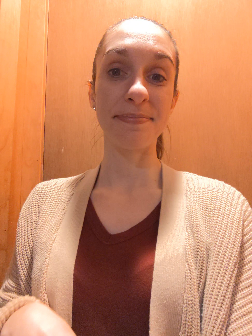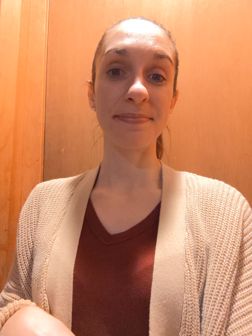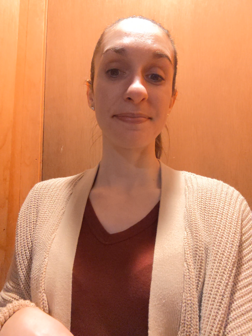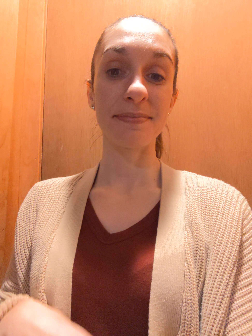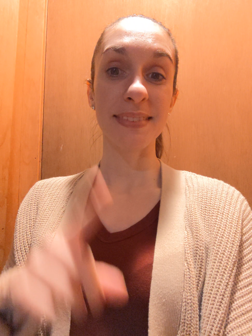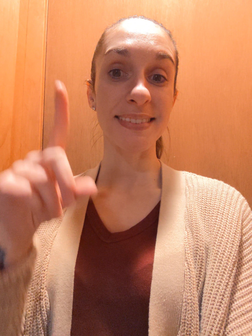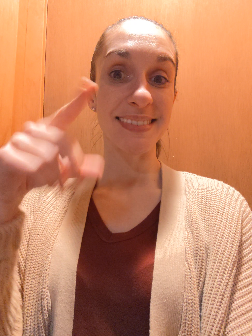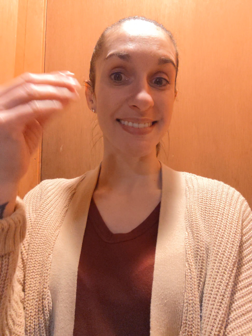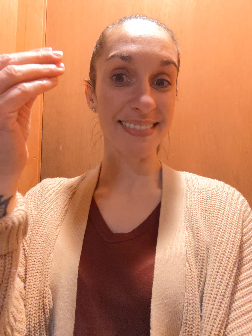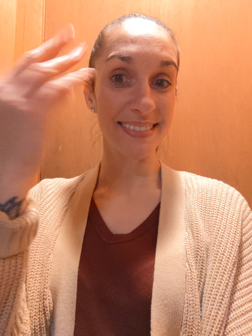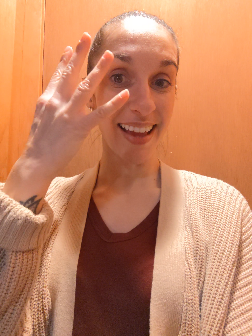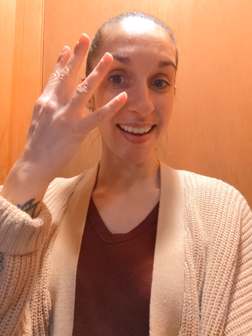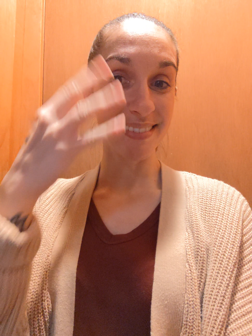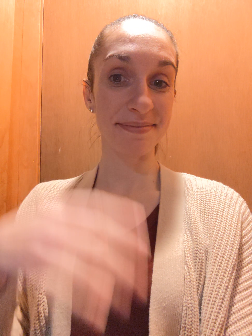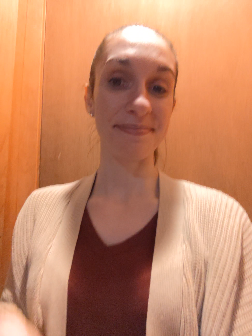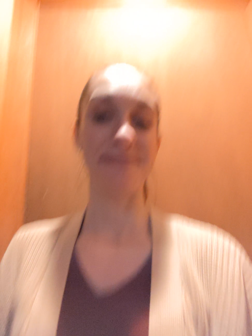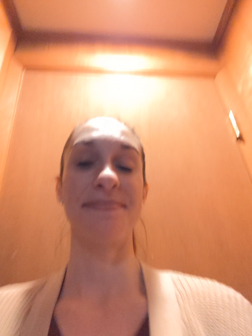sun